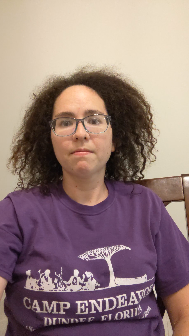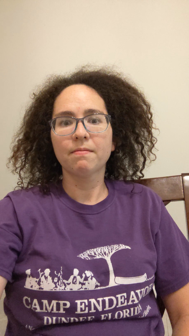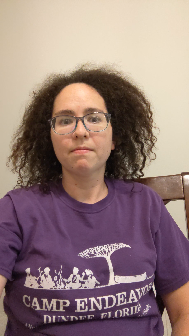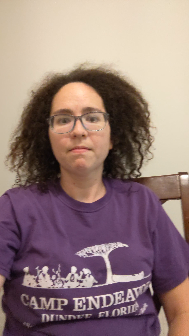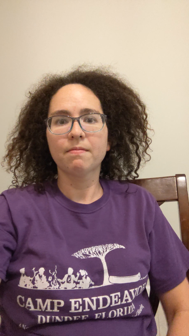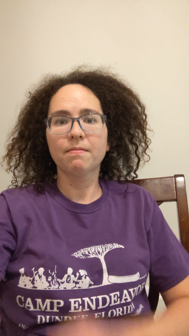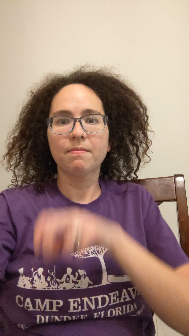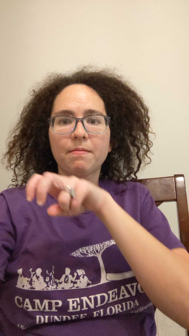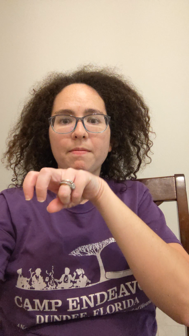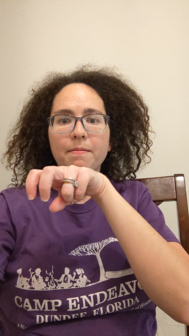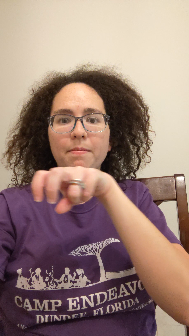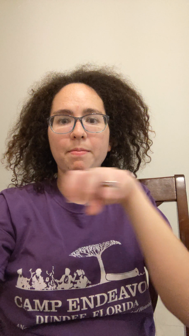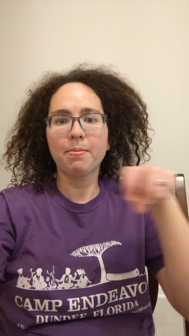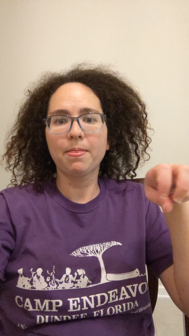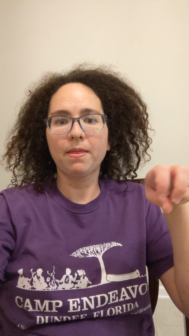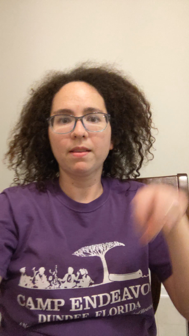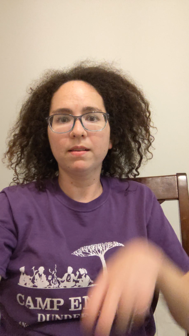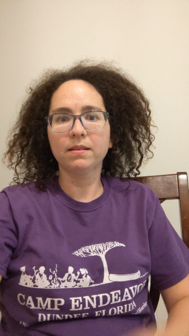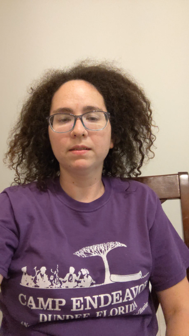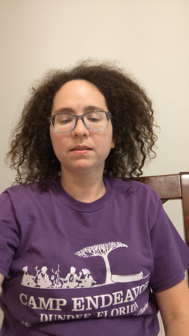couch